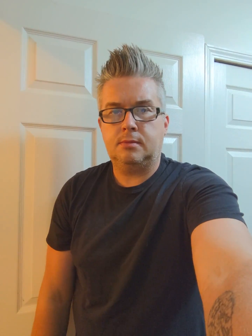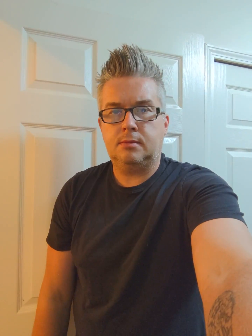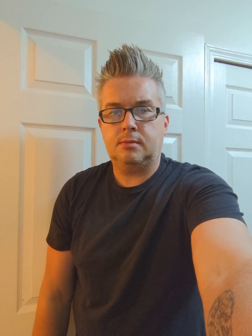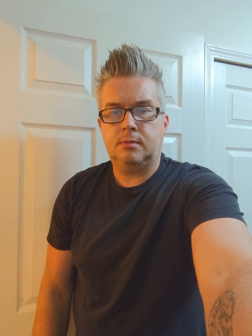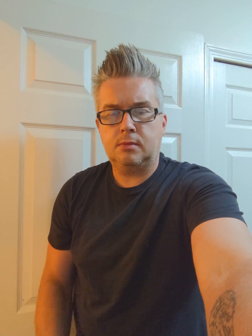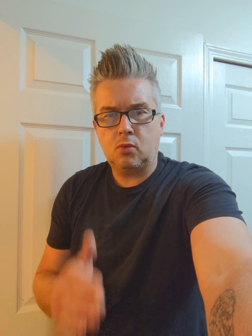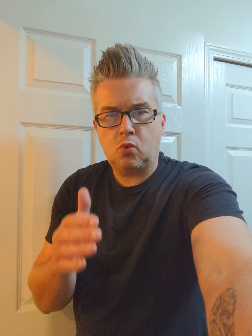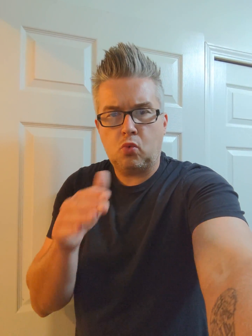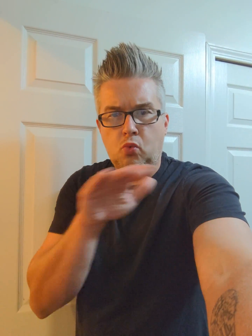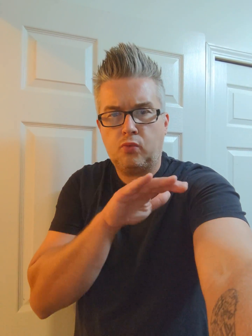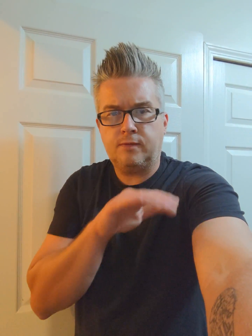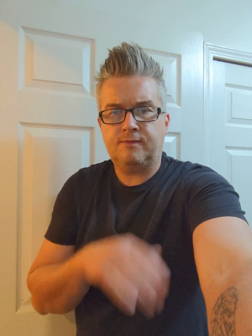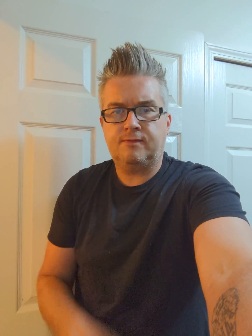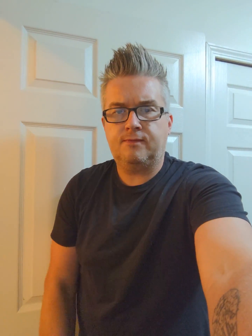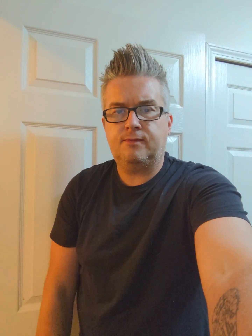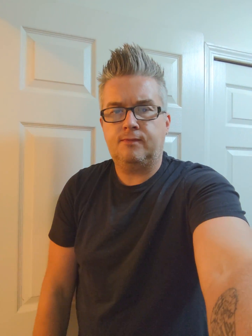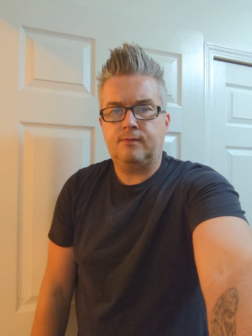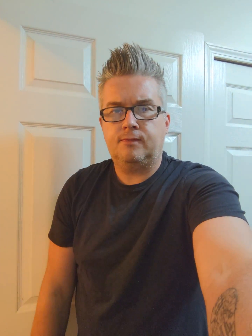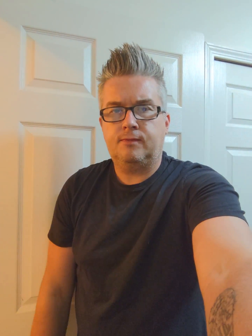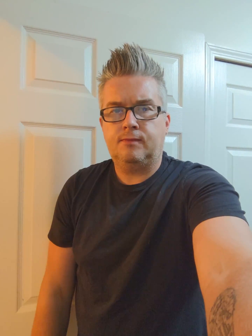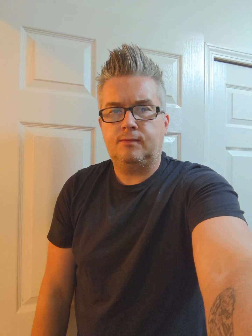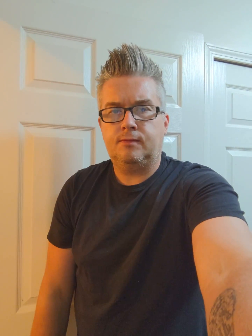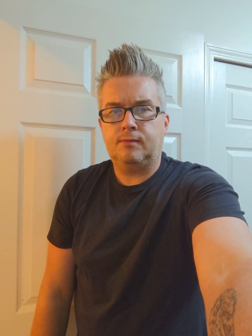cover